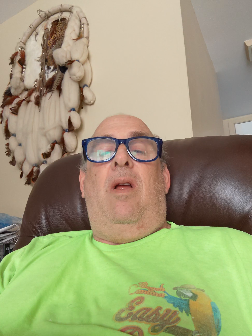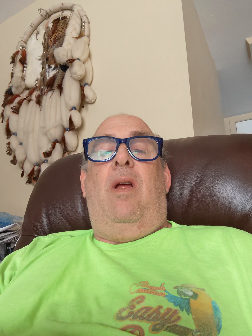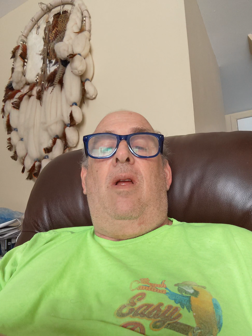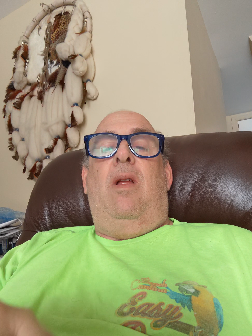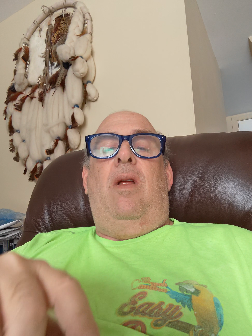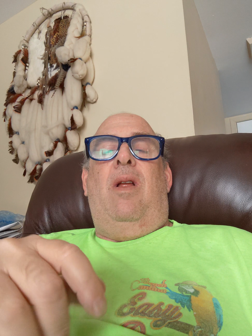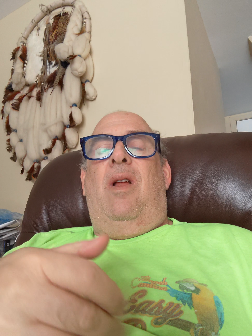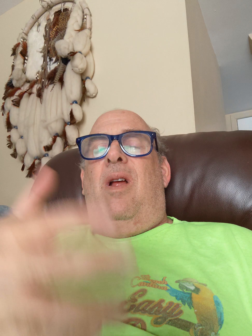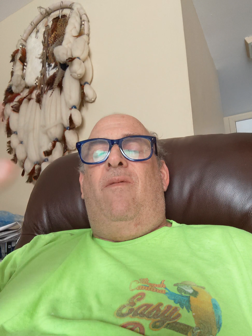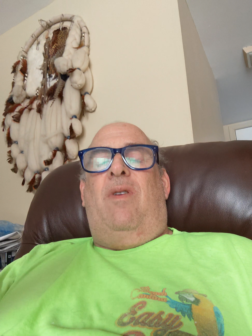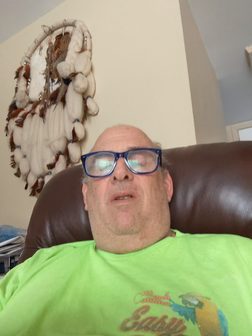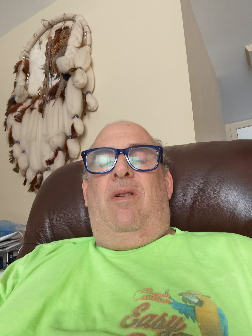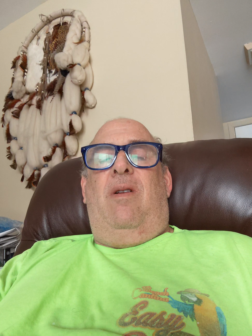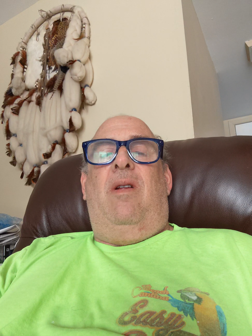every